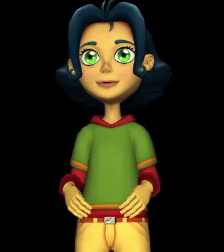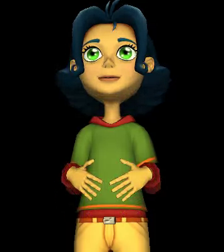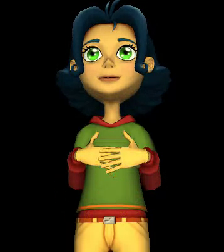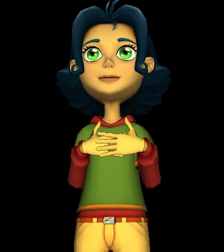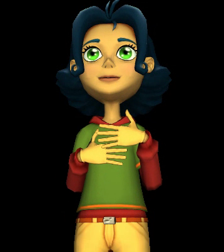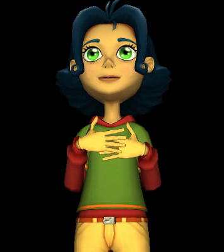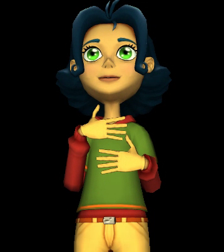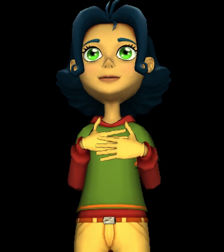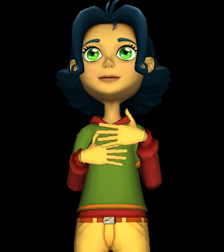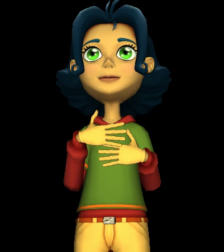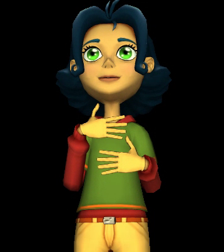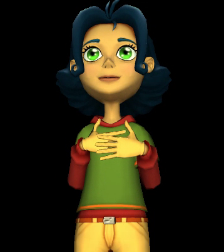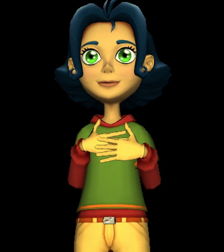متعب